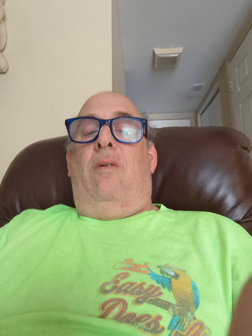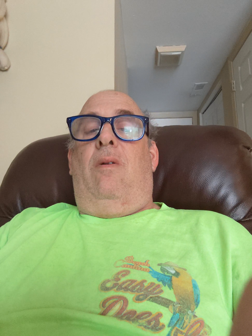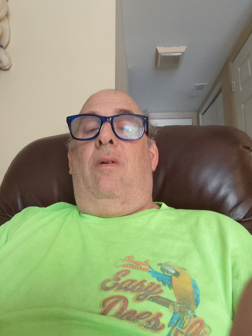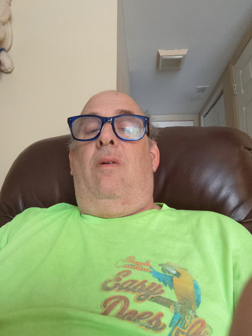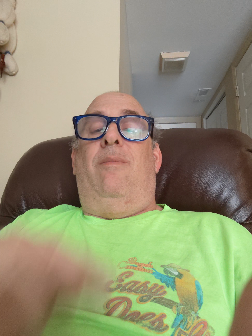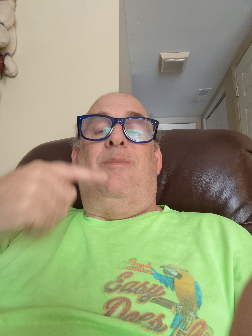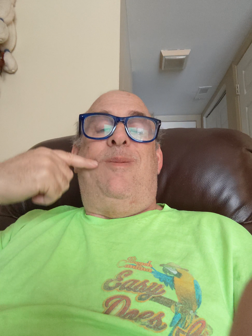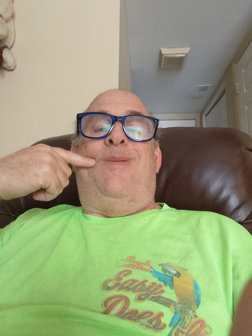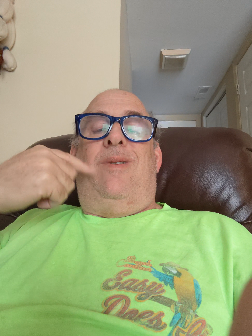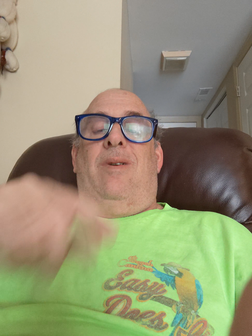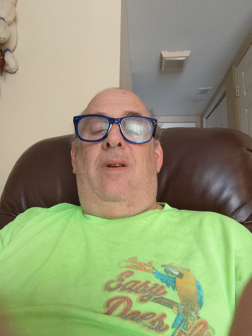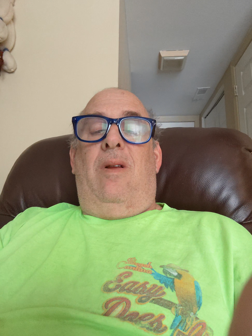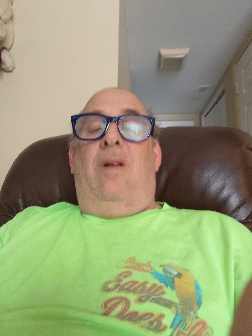smile